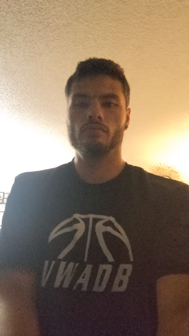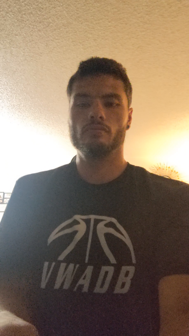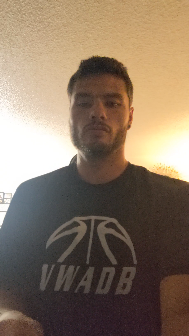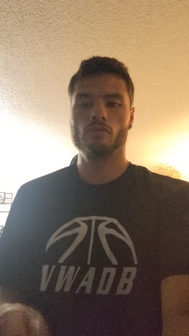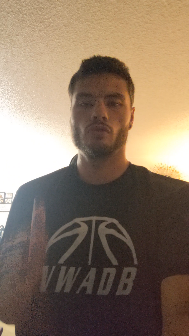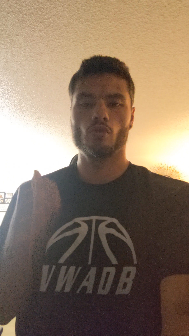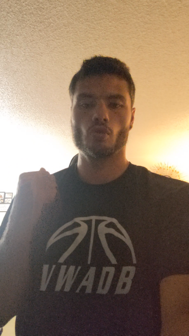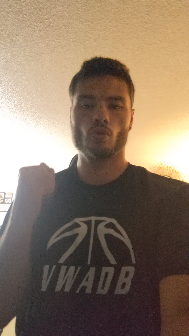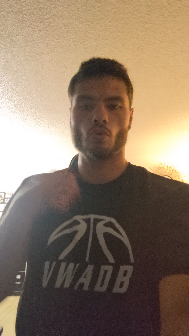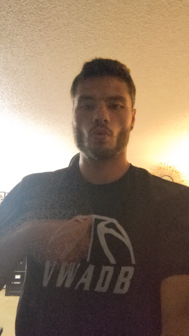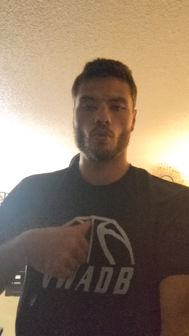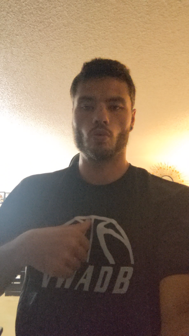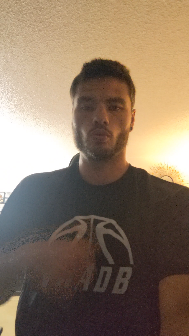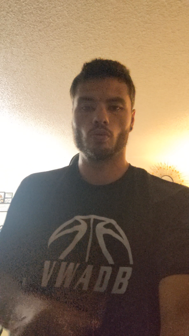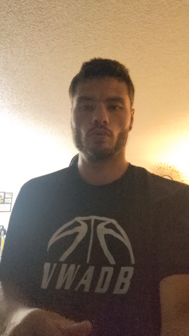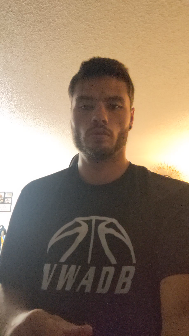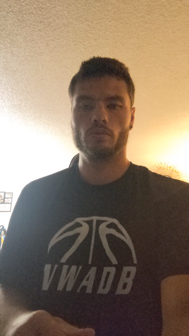coats